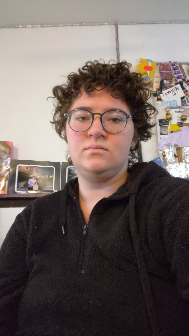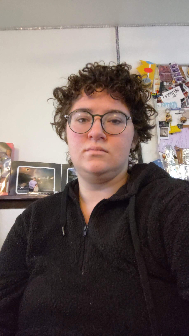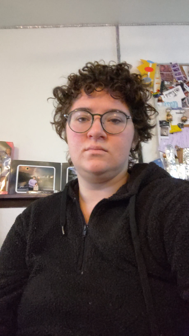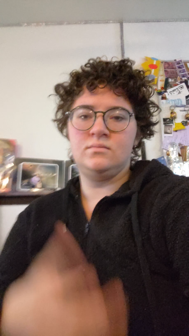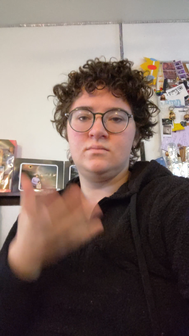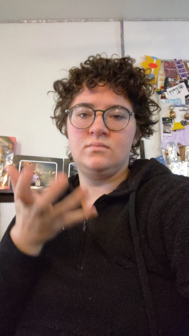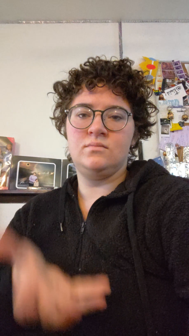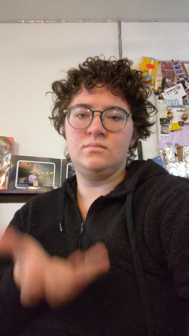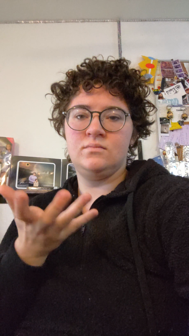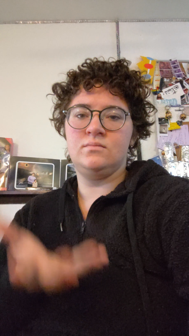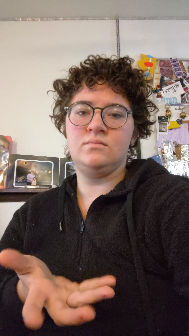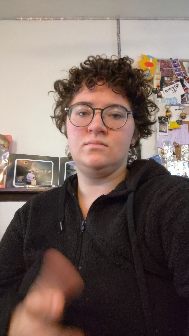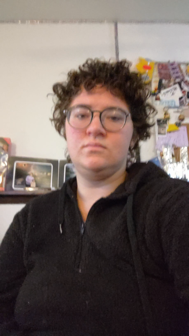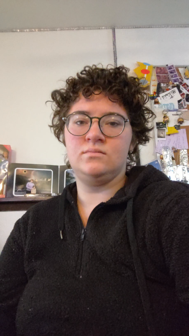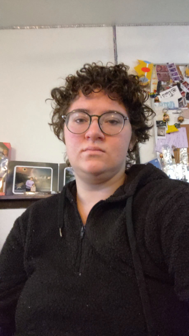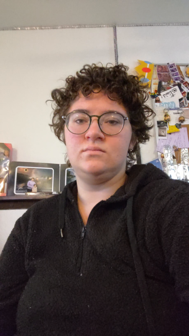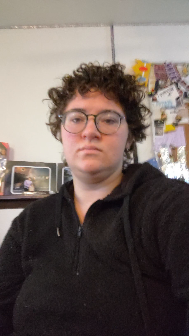heavy